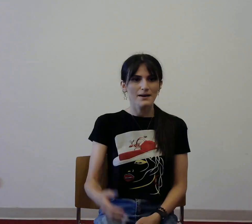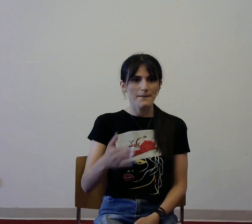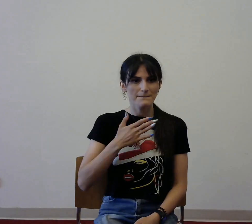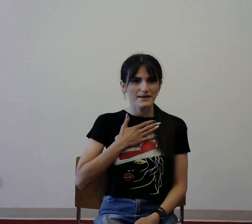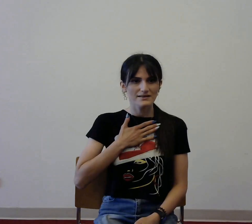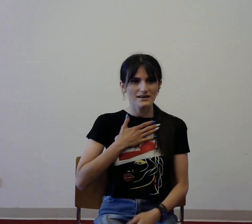mən